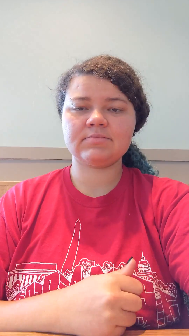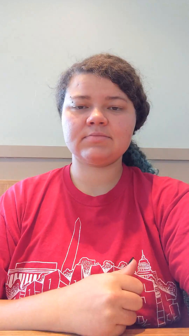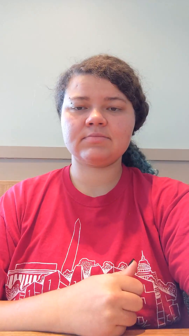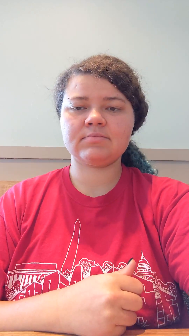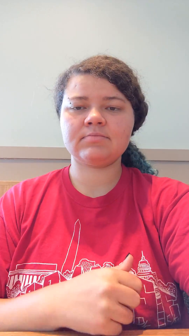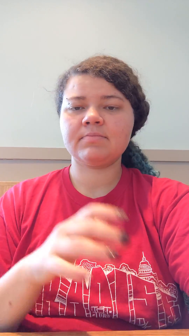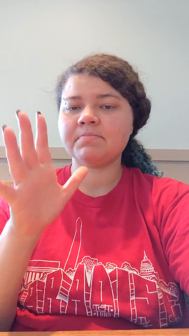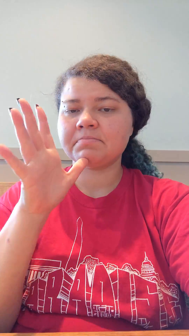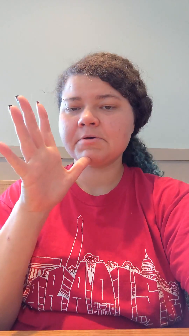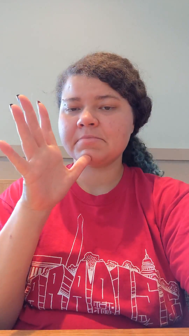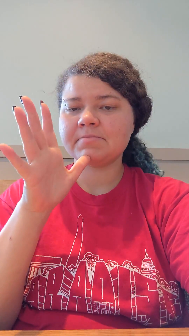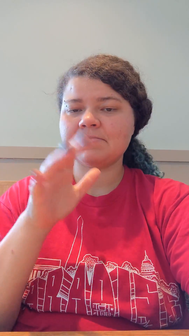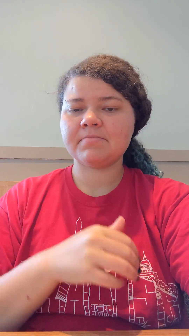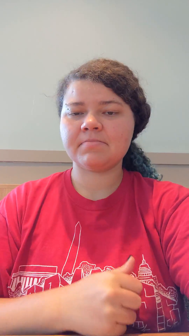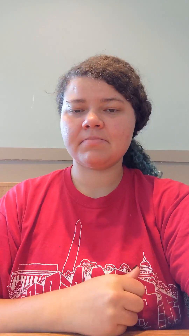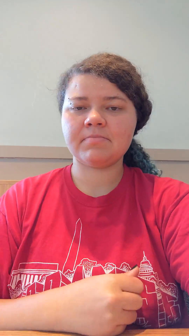mommy